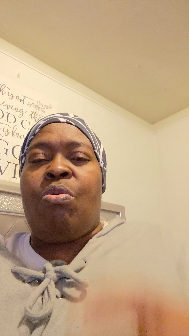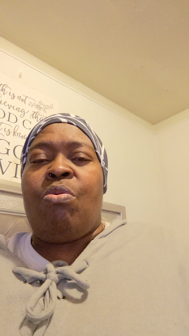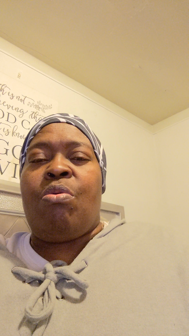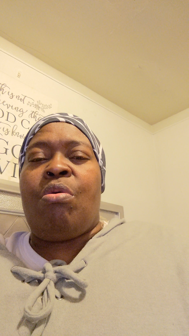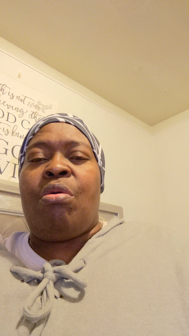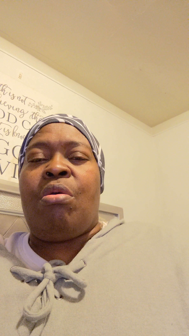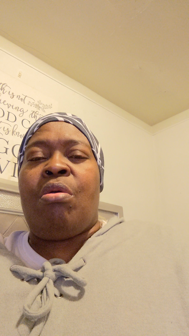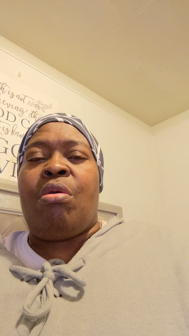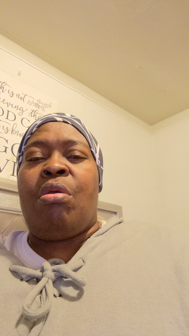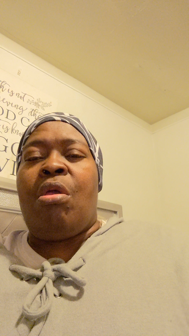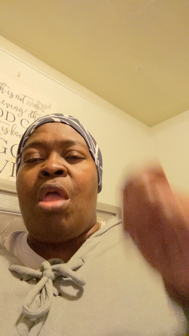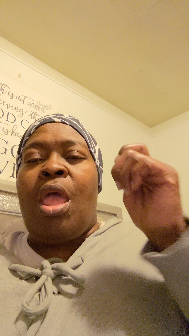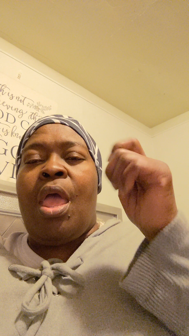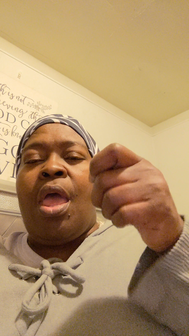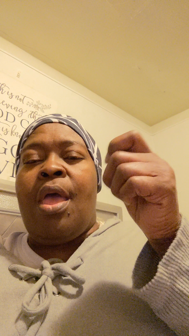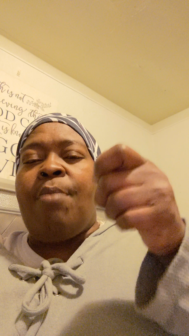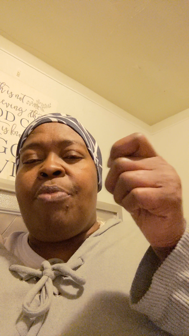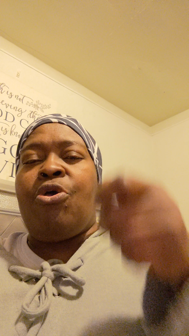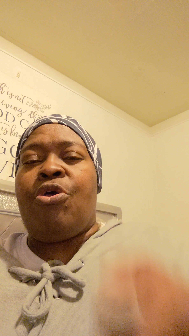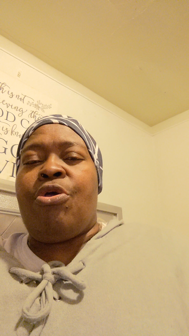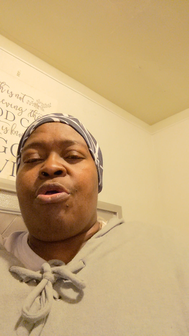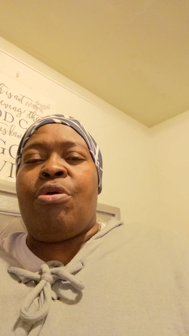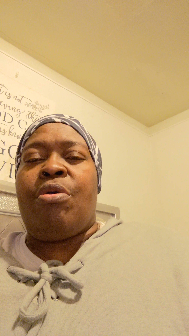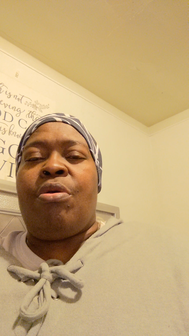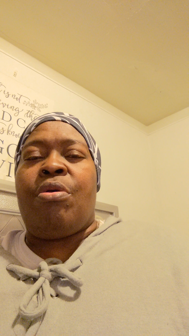hammer